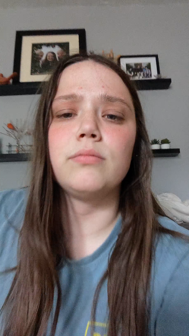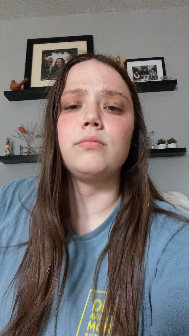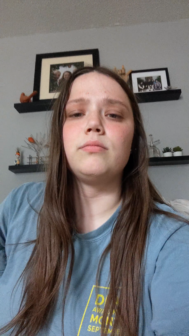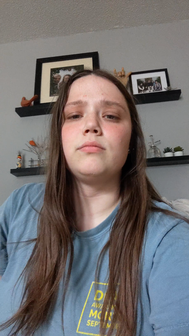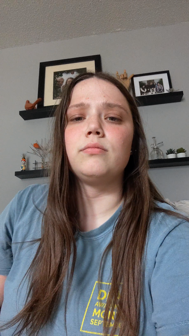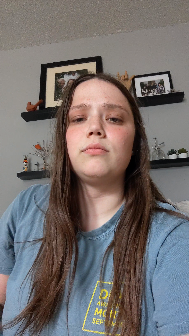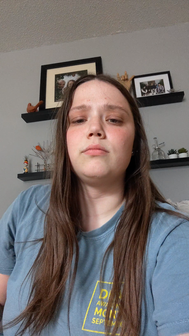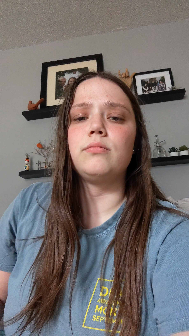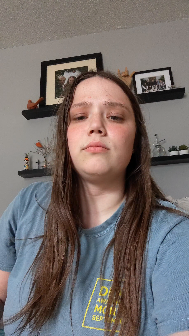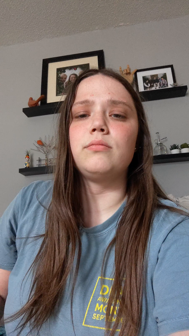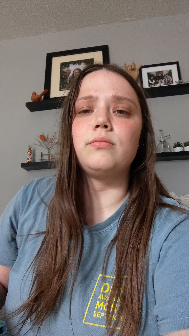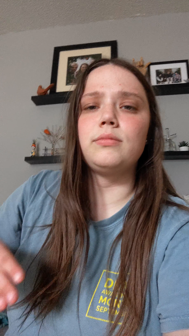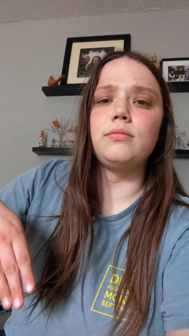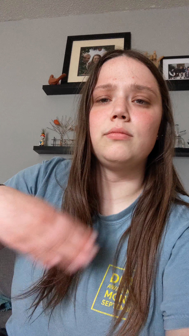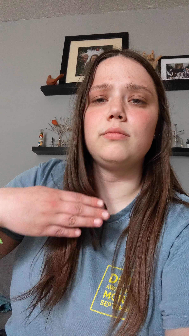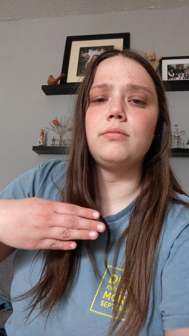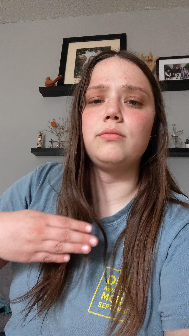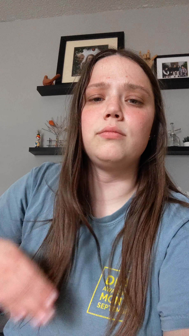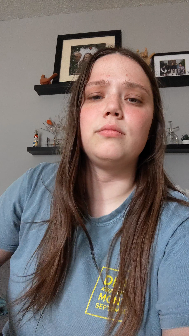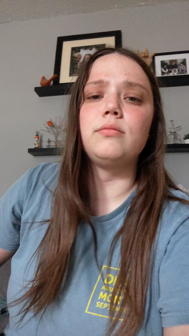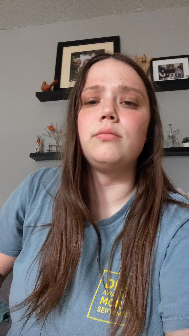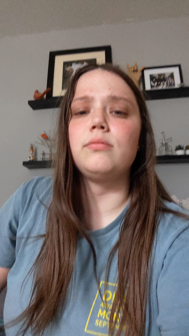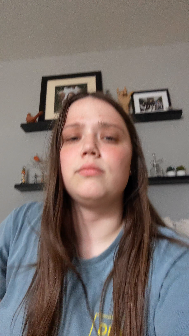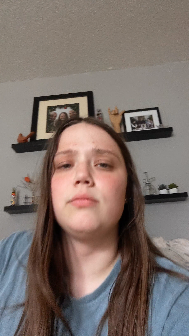kick